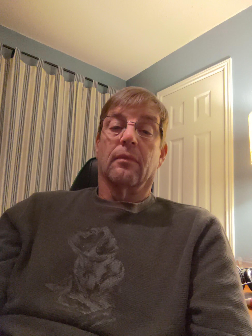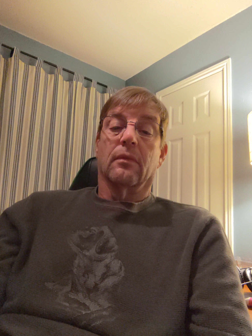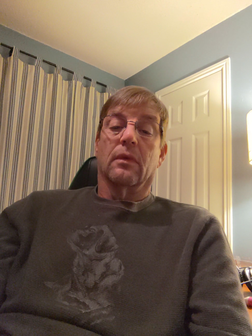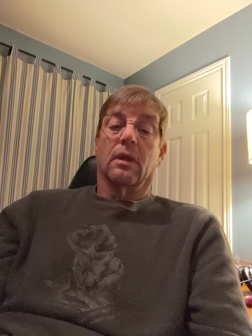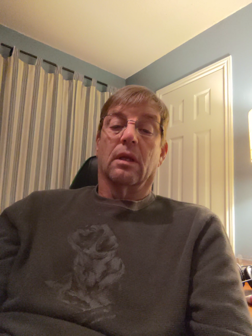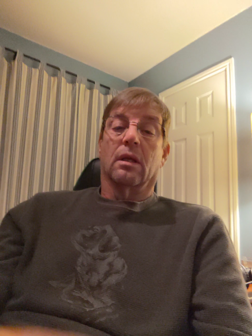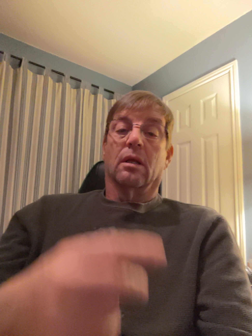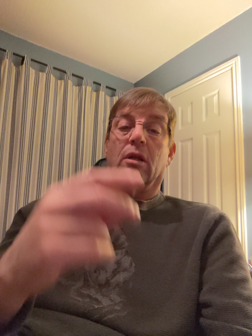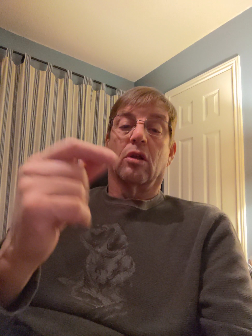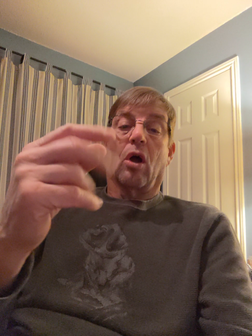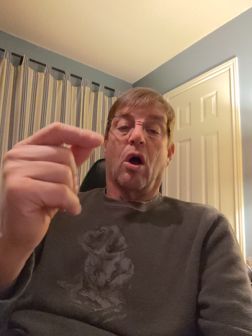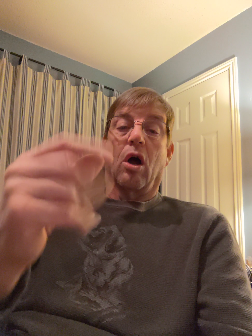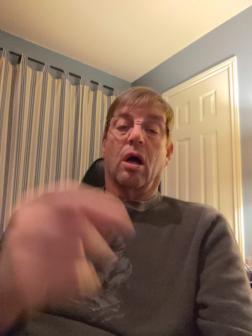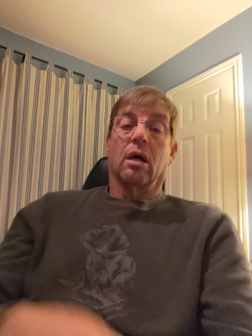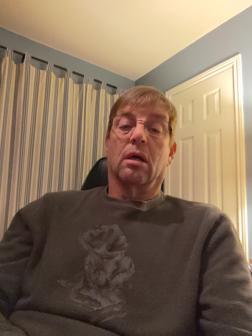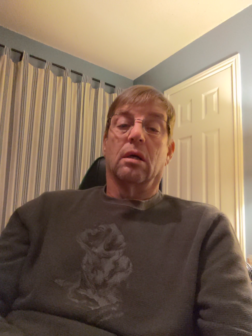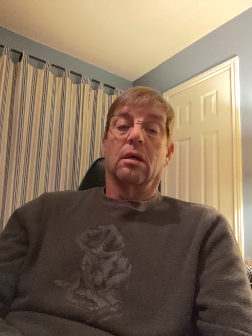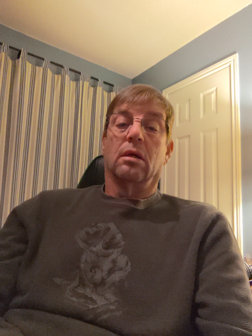dog